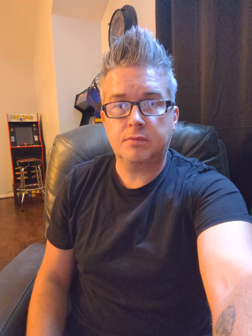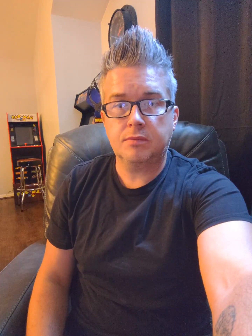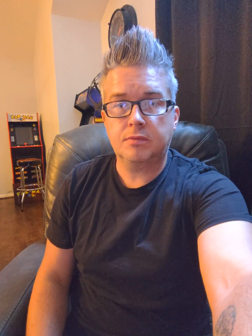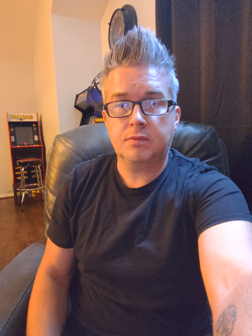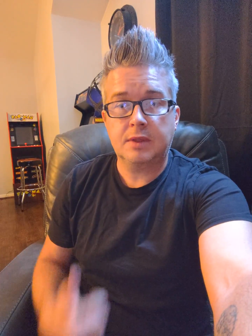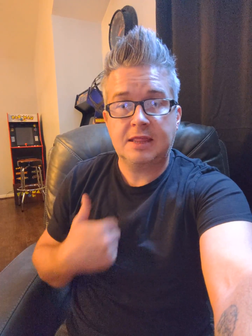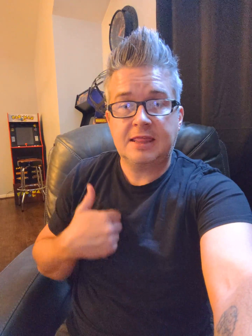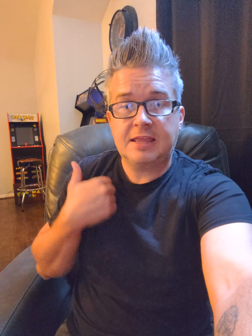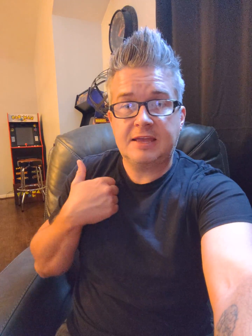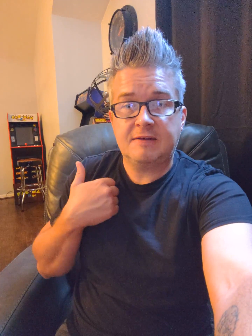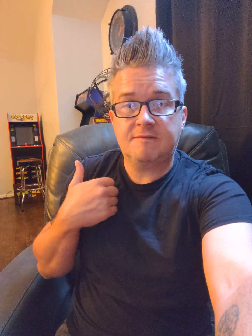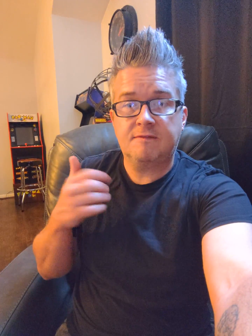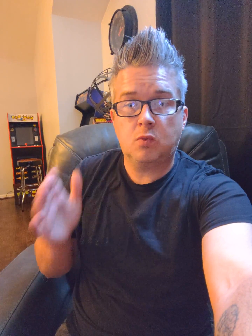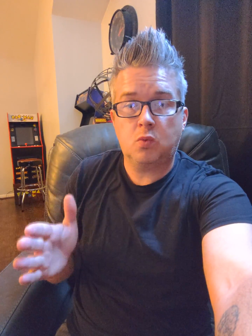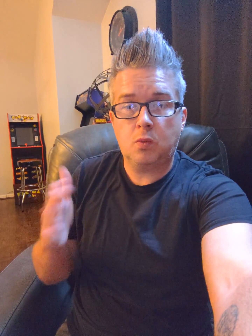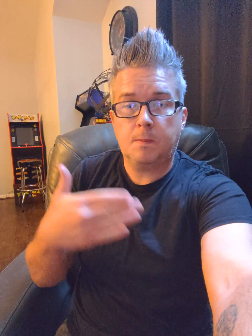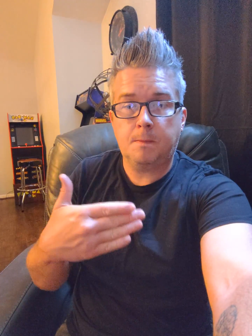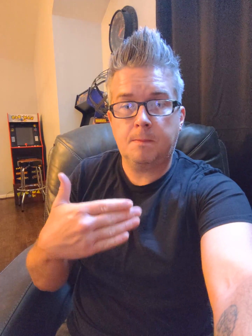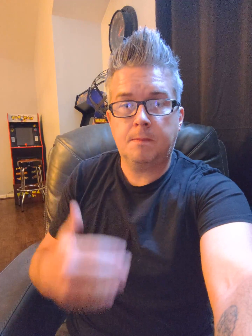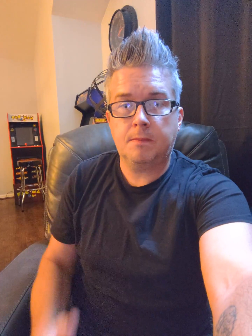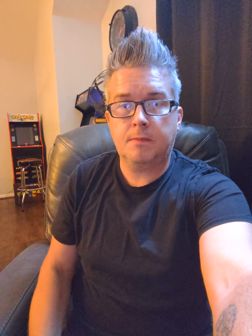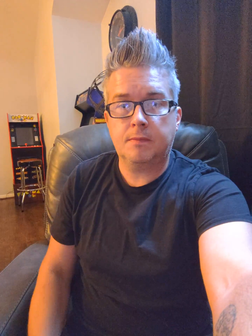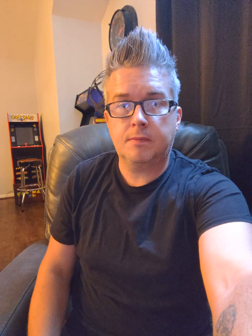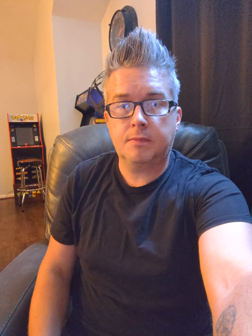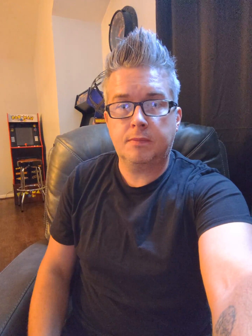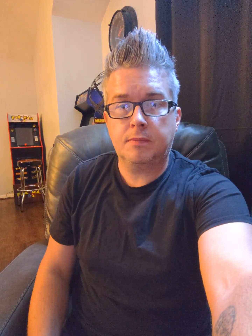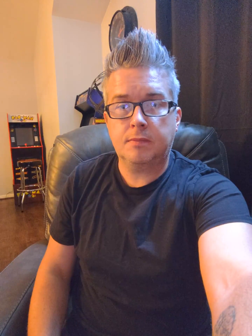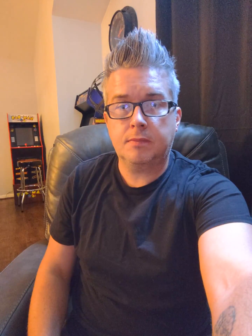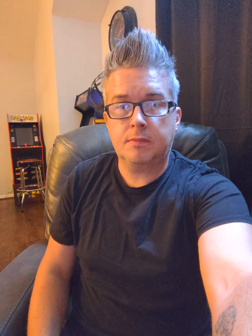living room